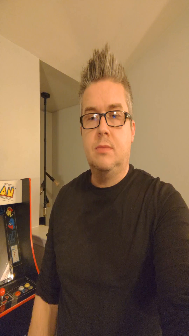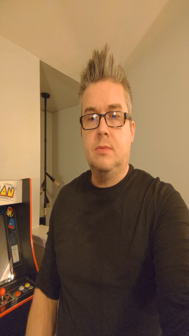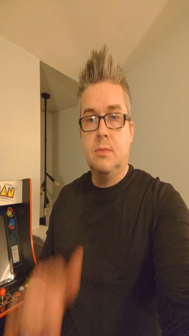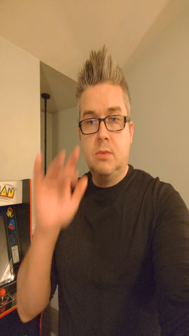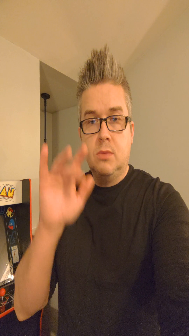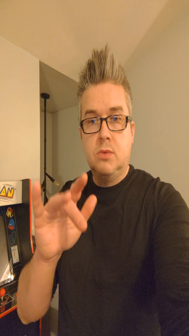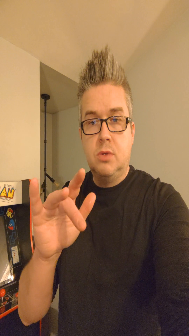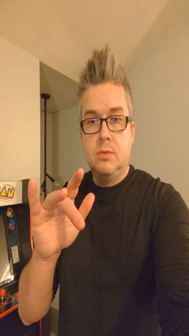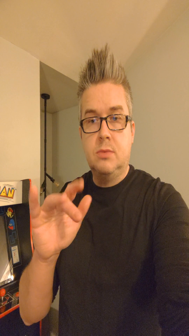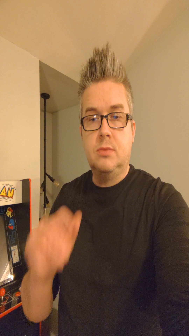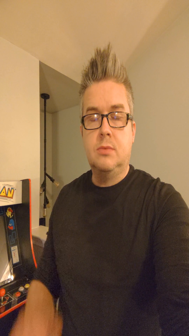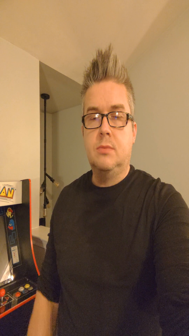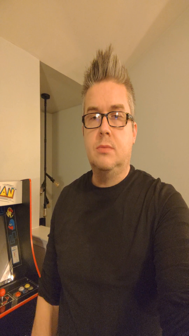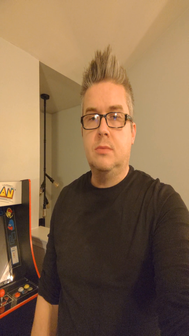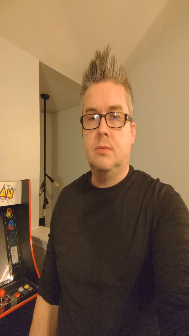touch